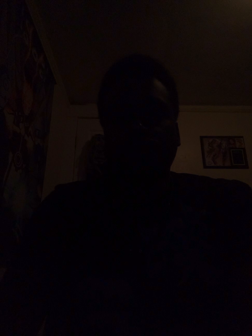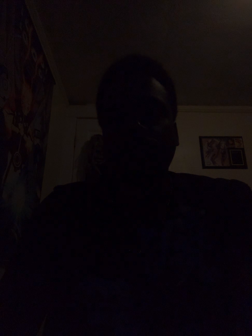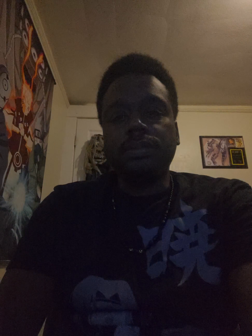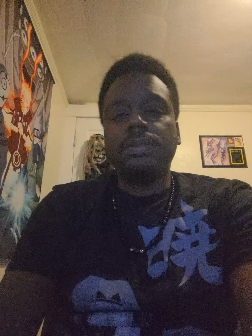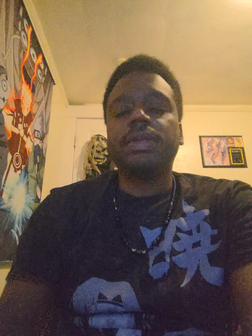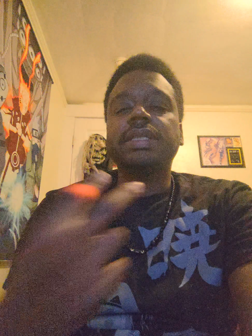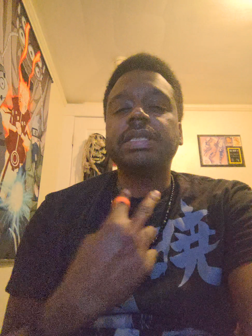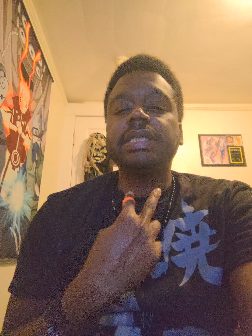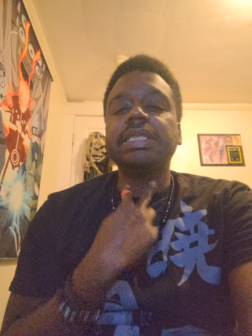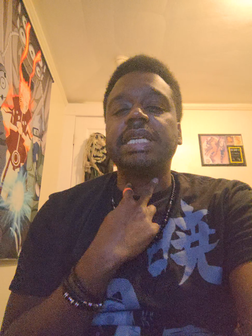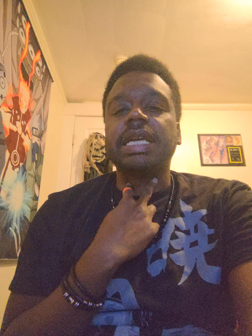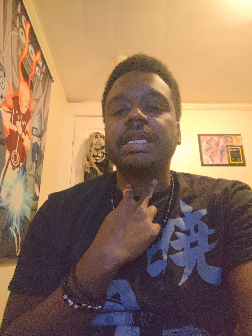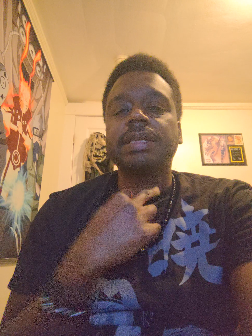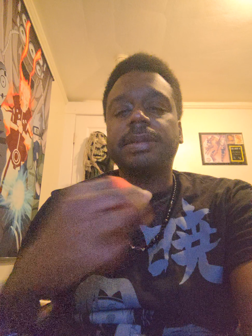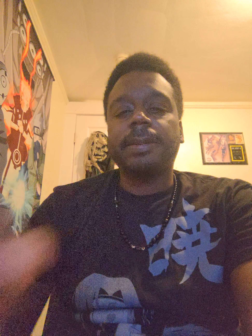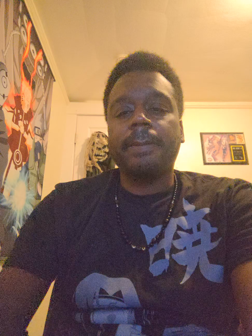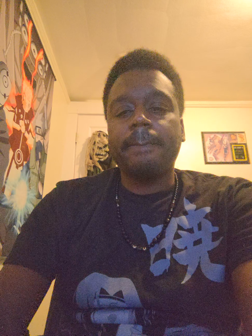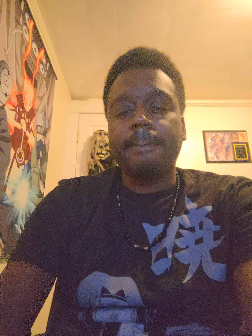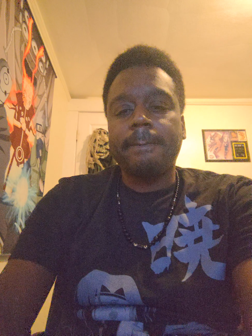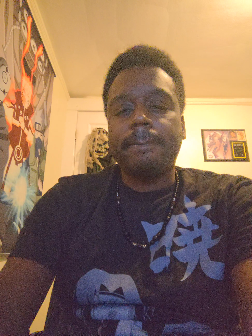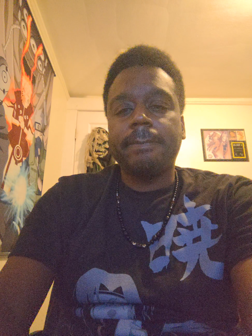stuck